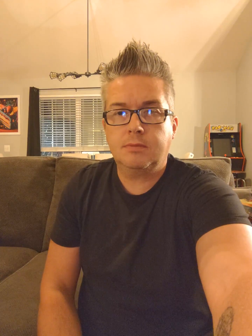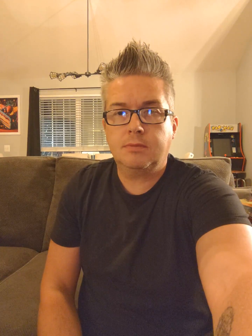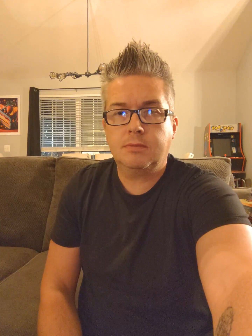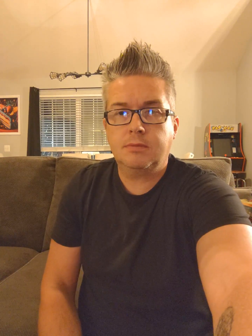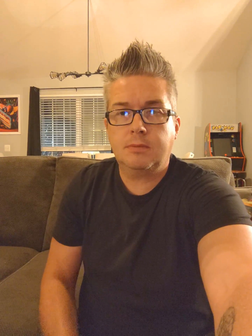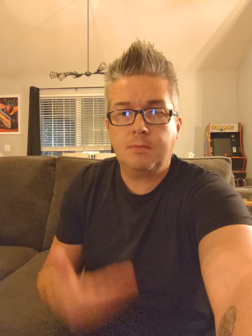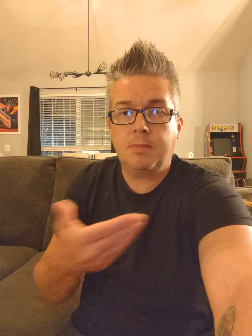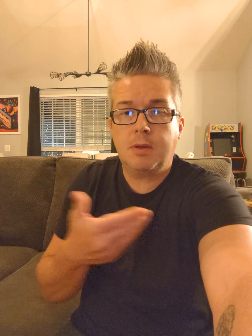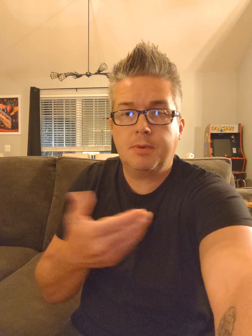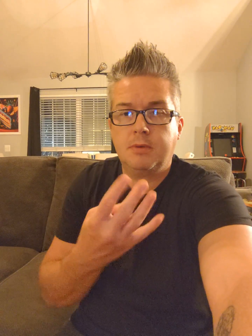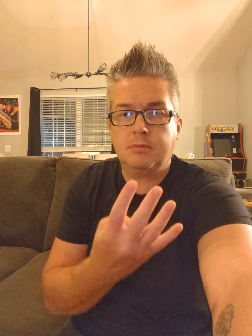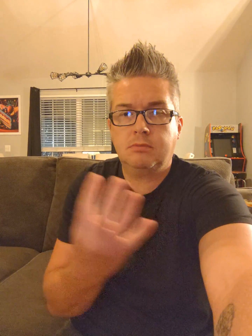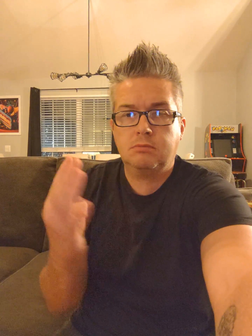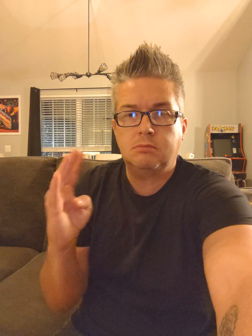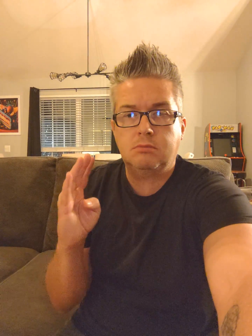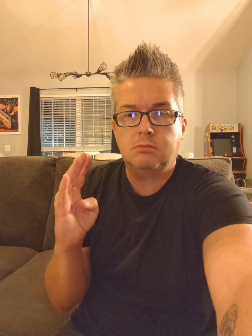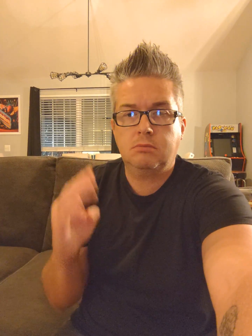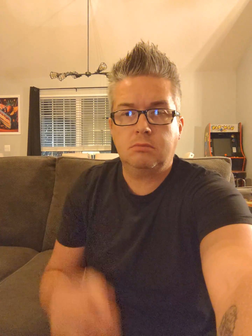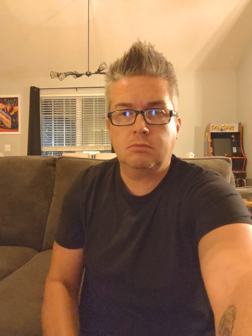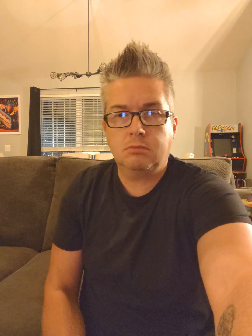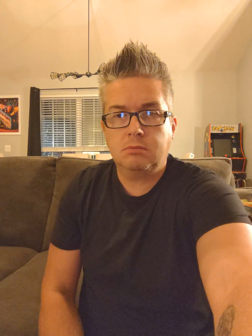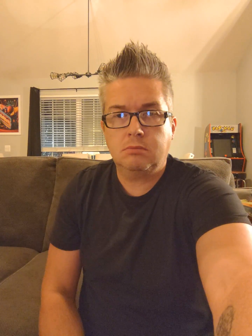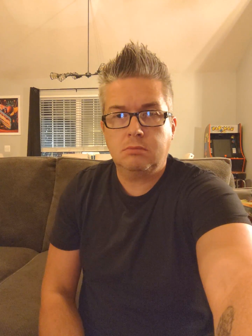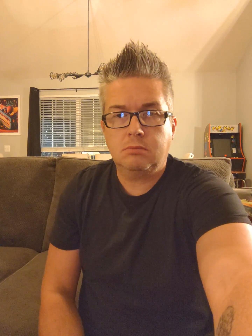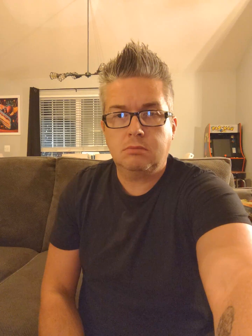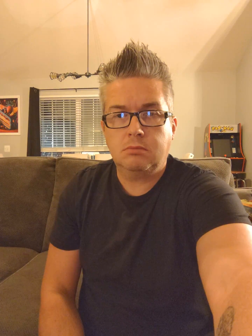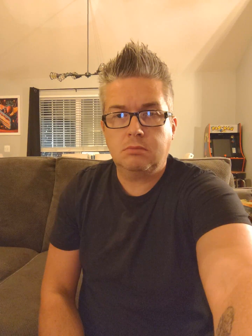crib